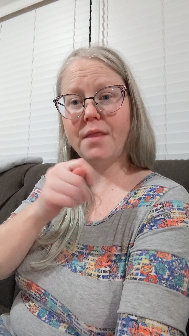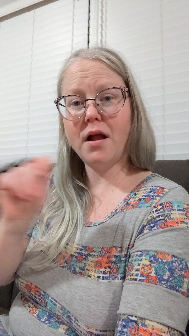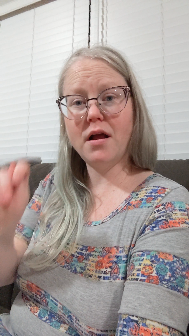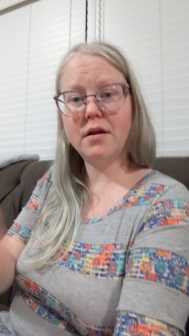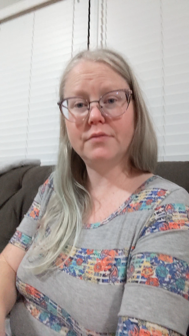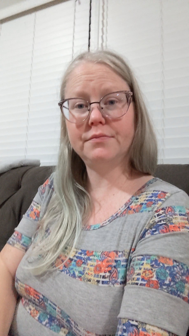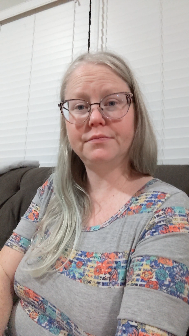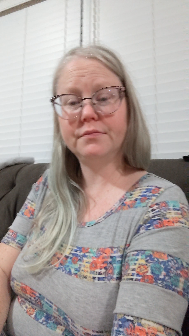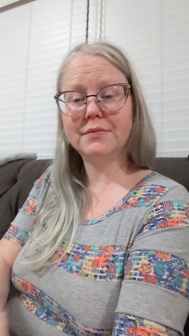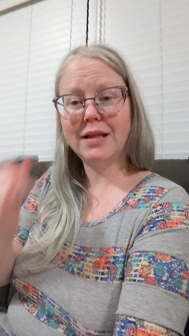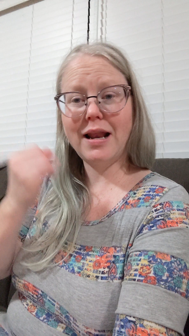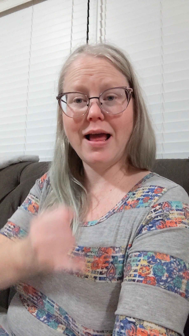last